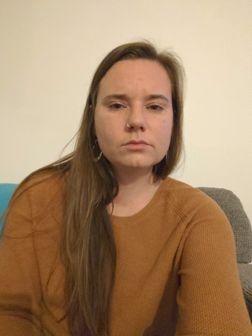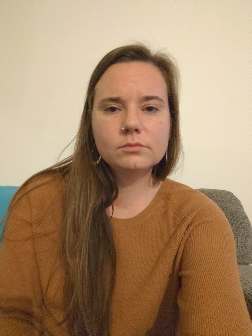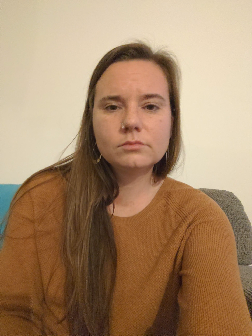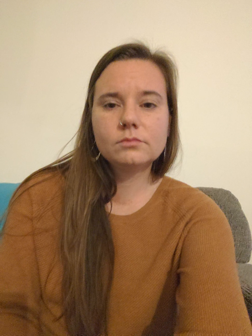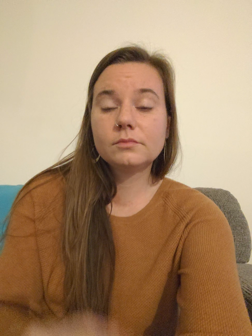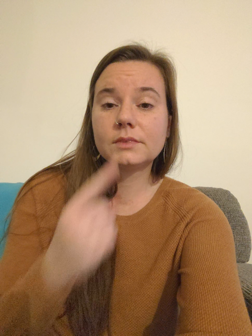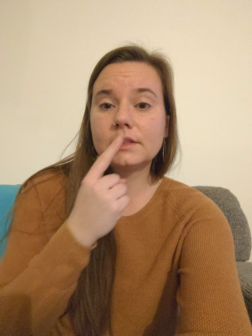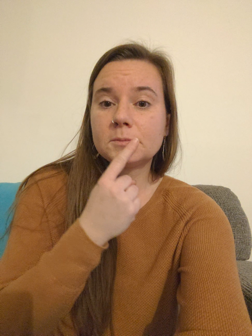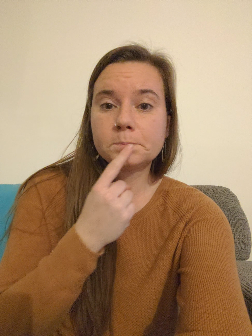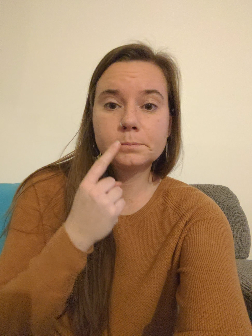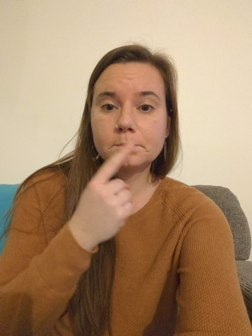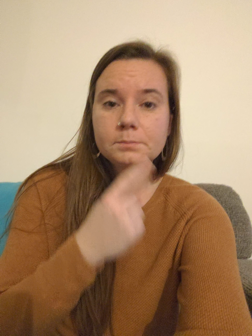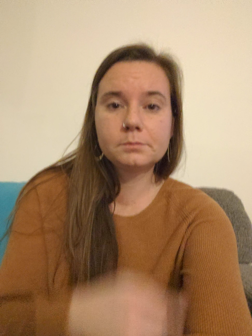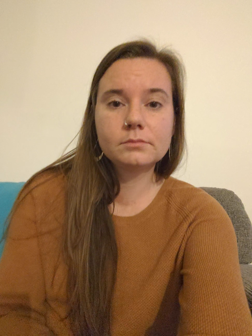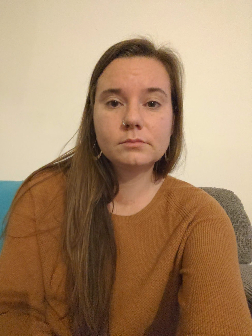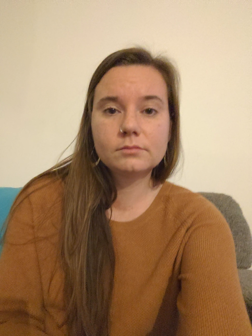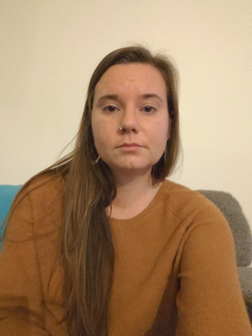lips